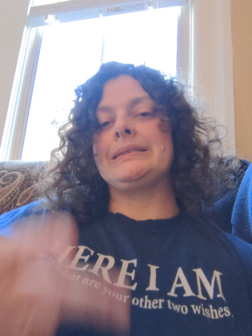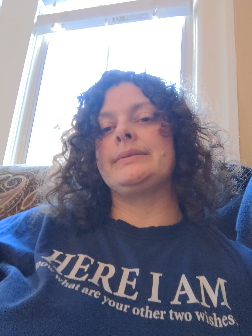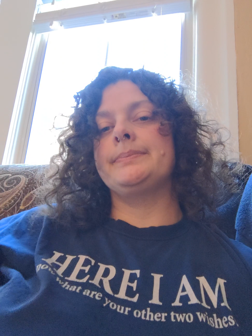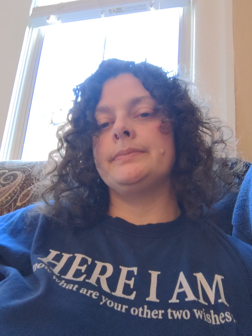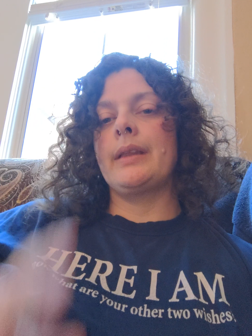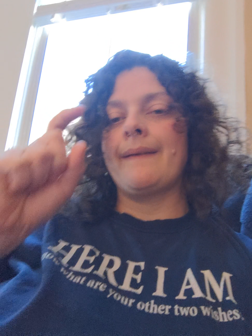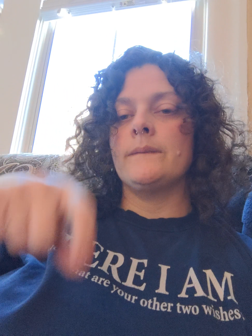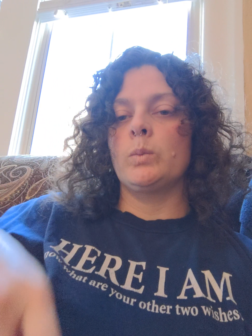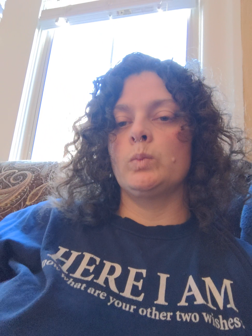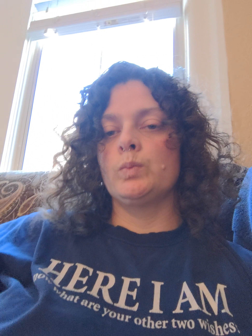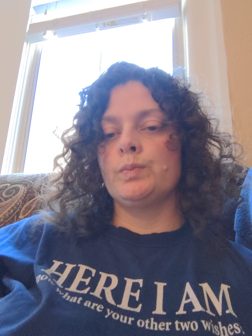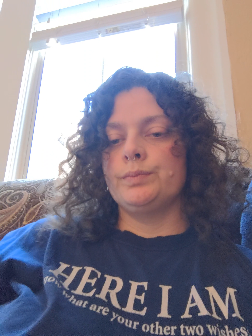have to